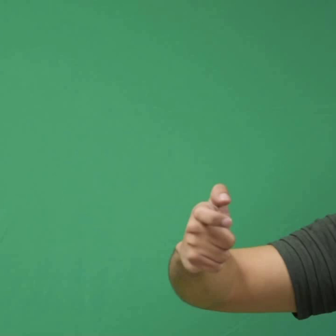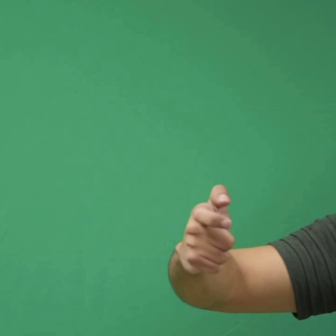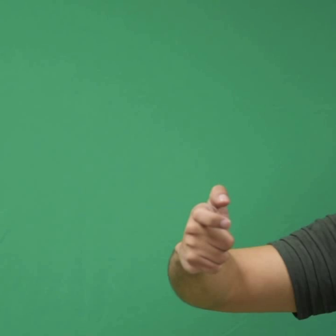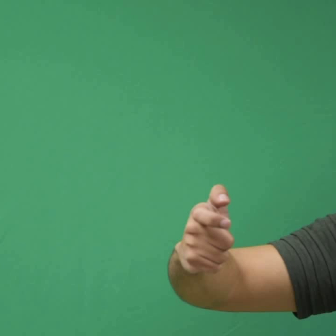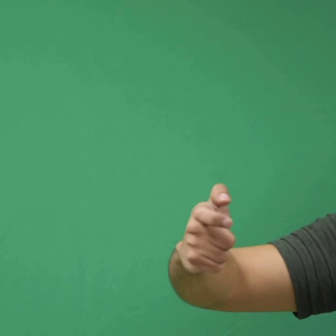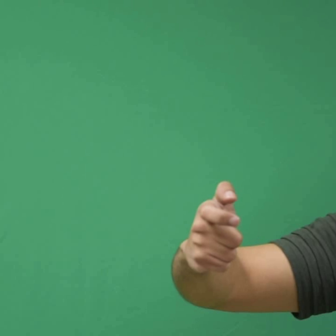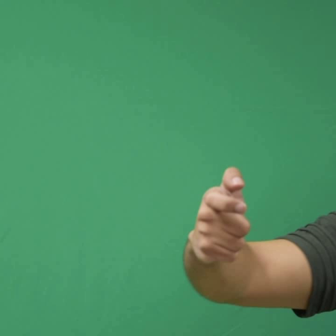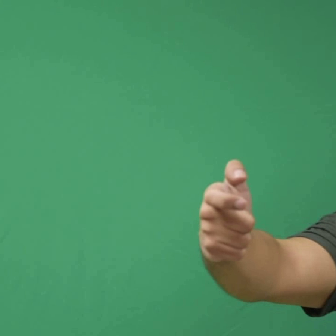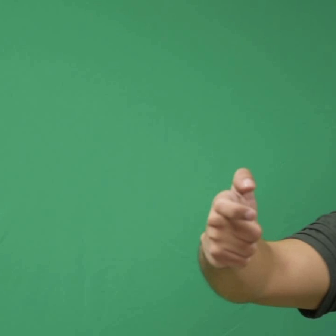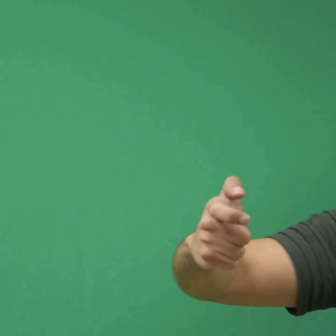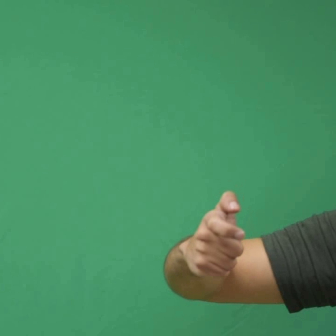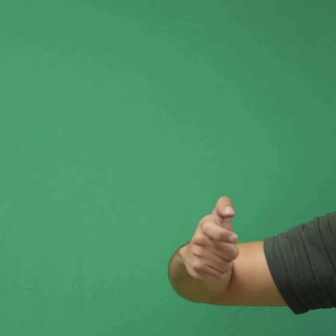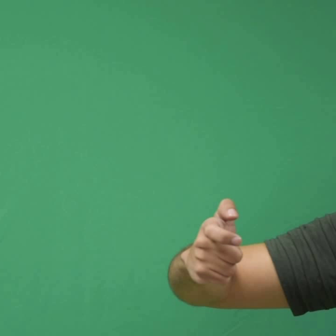X